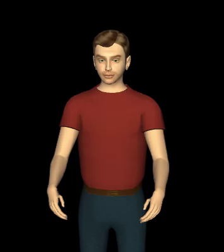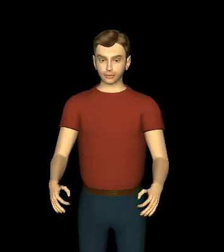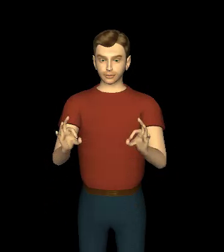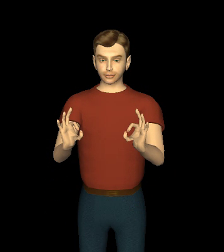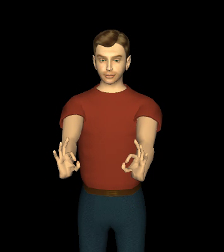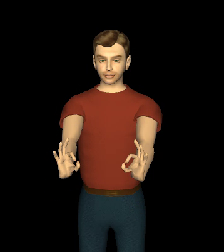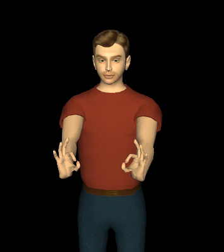فقط